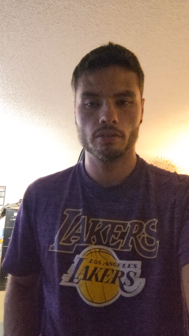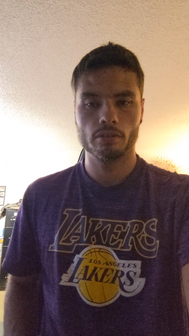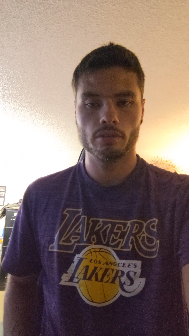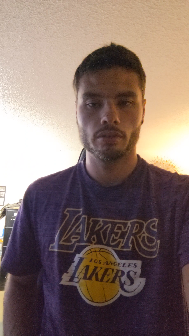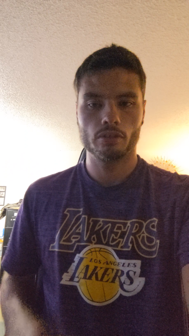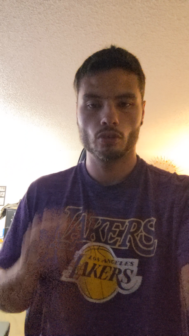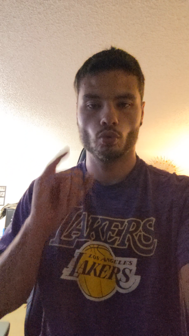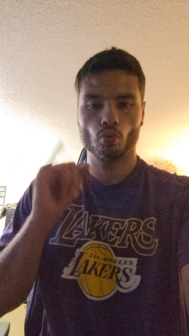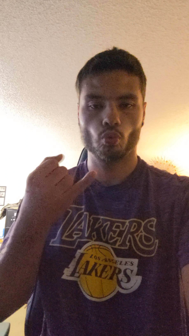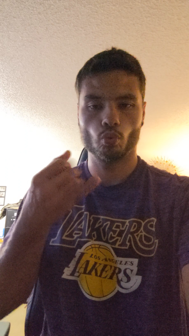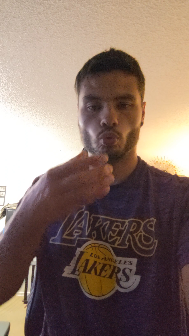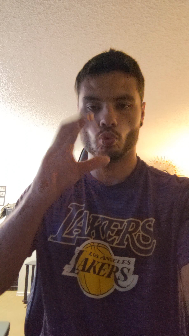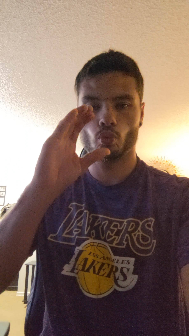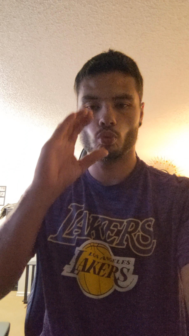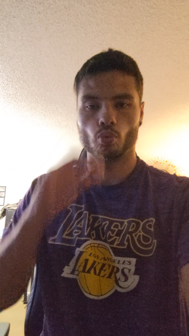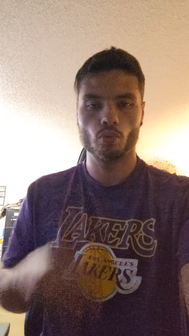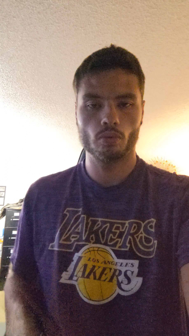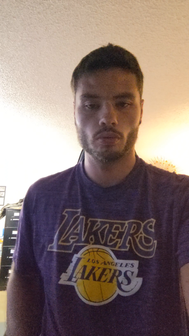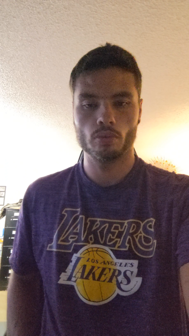juice